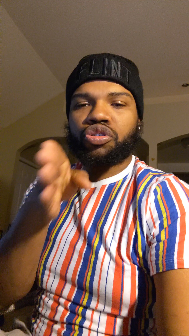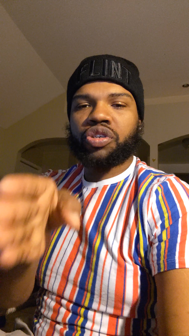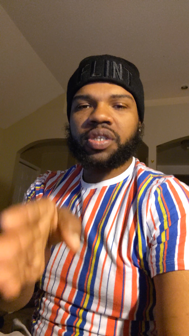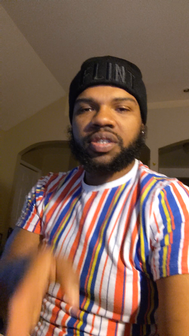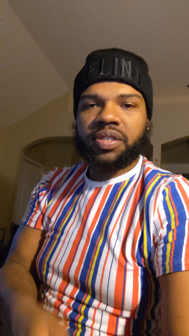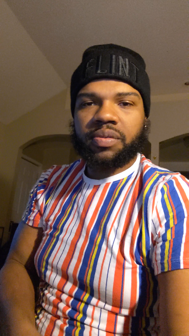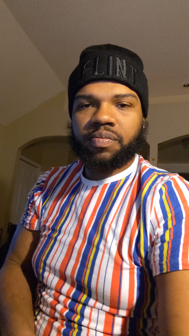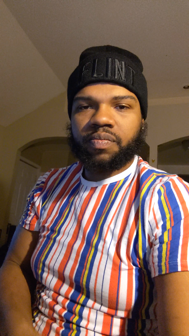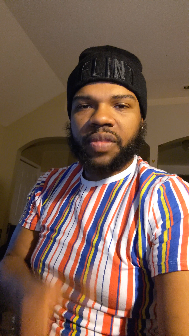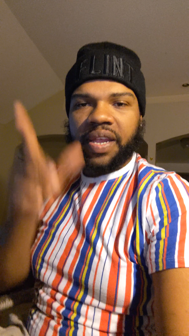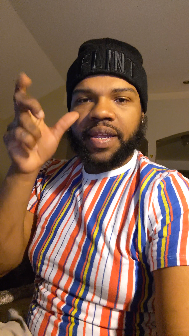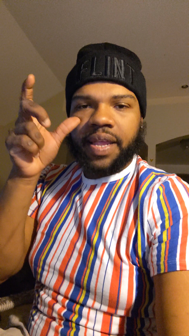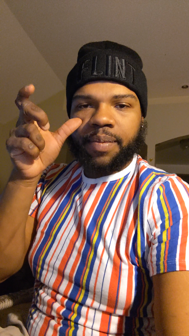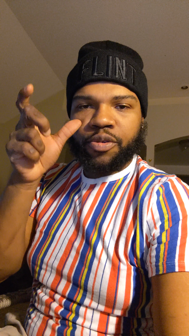camera